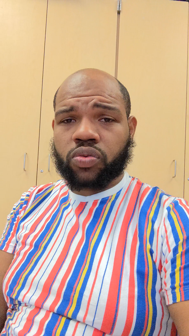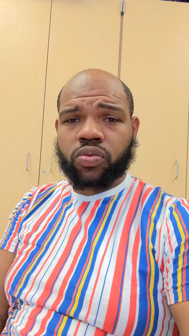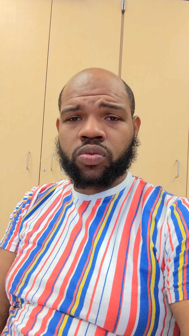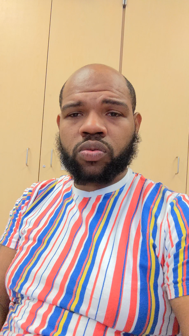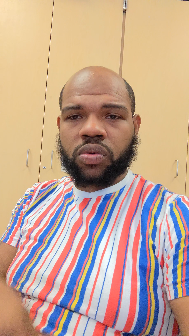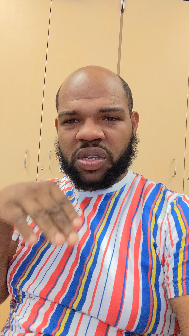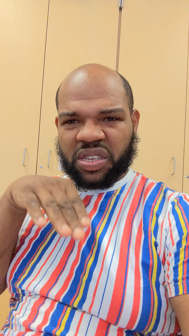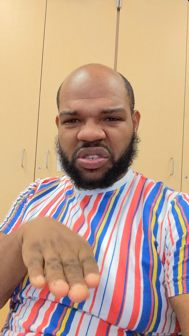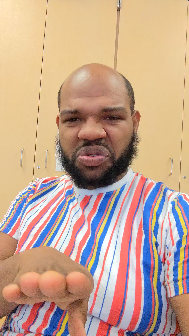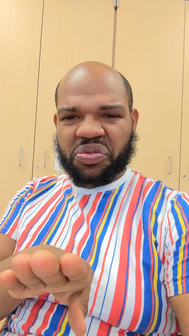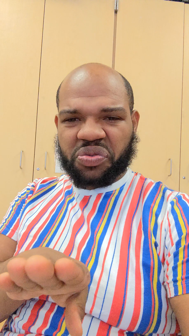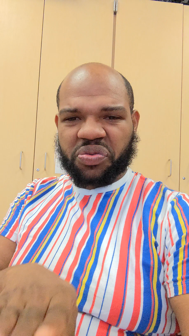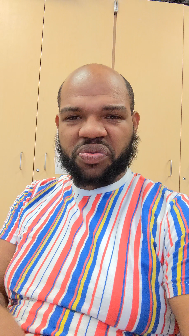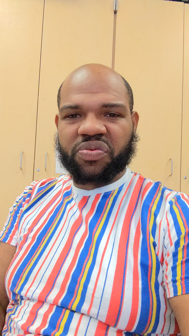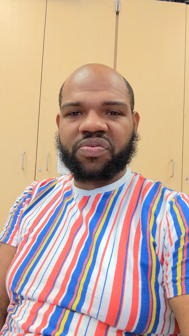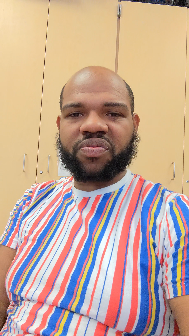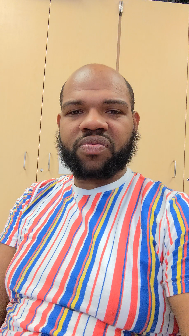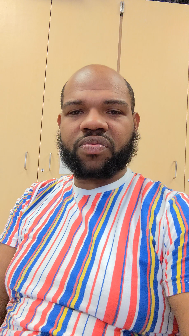enter